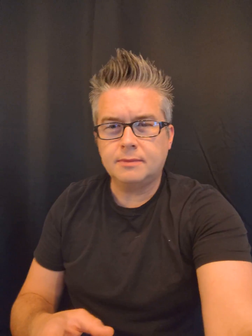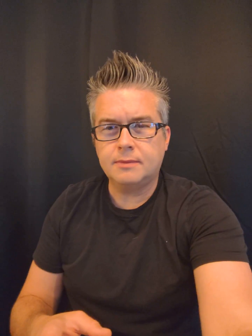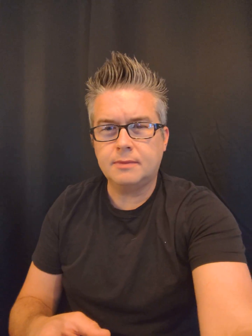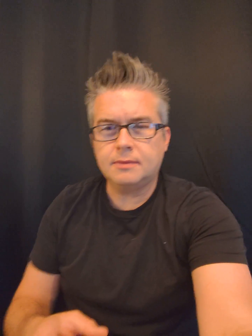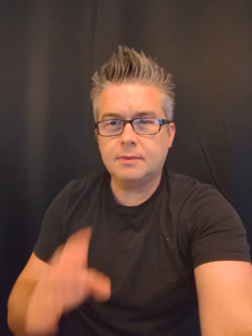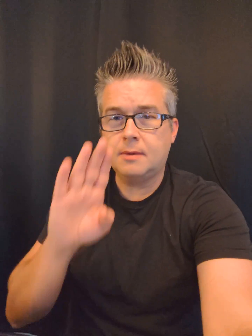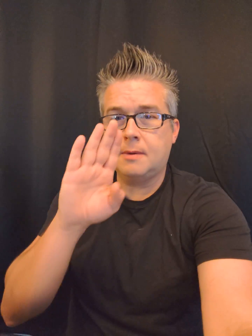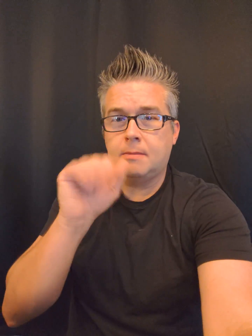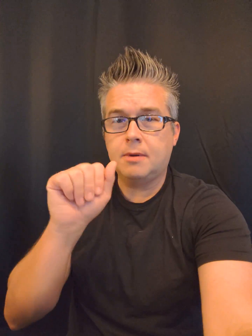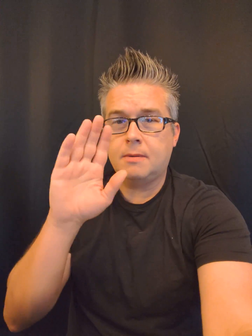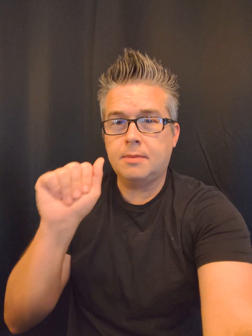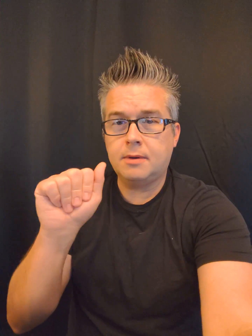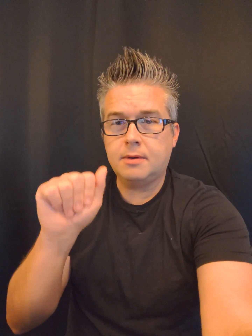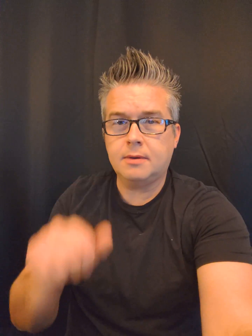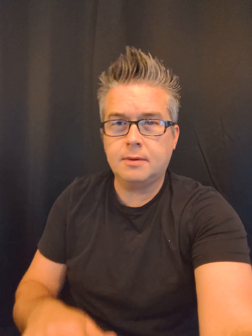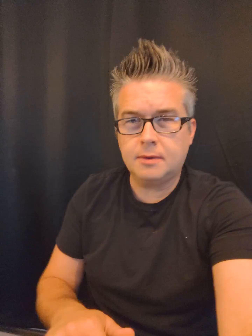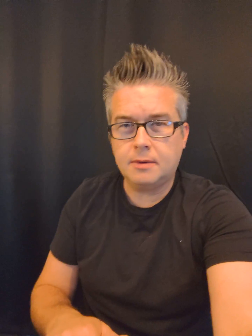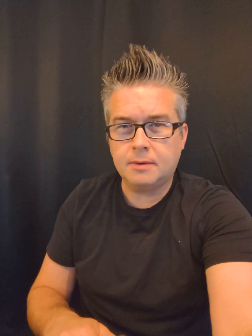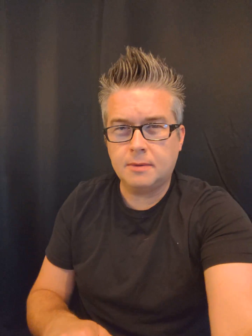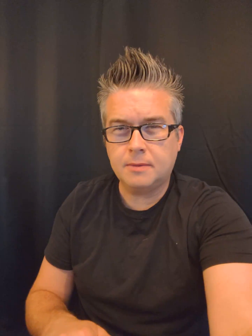baa baa